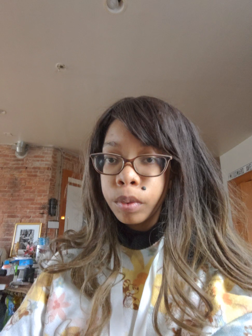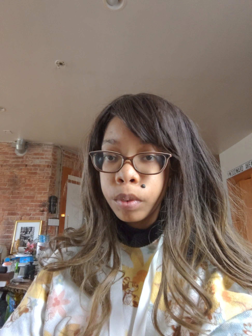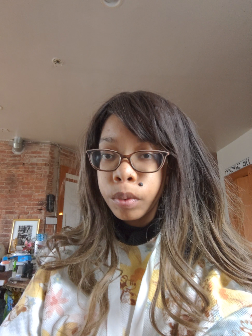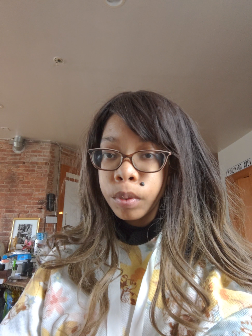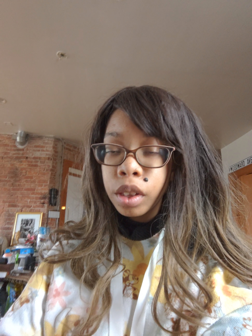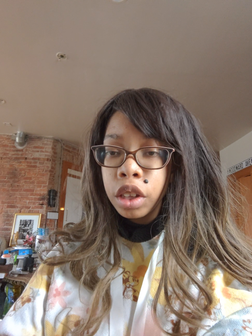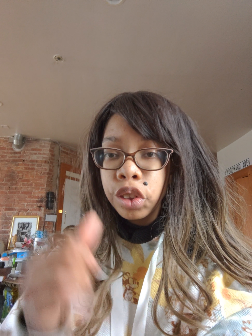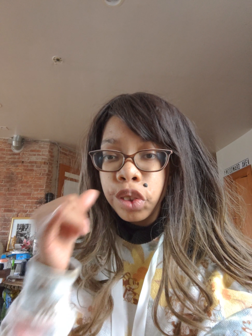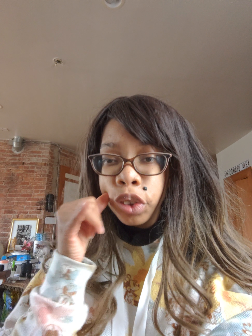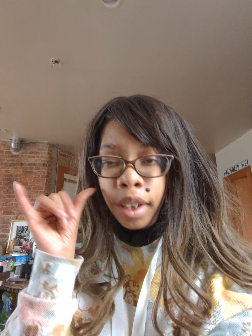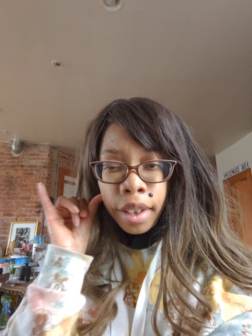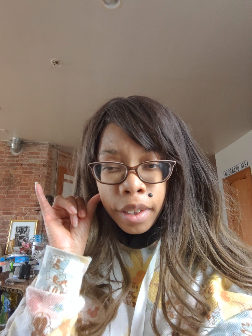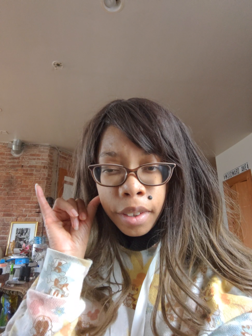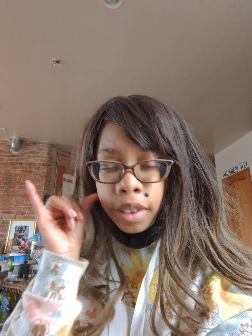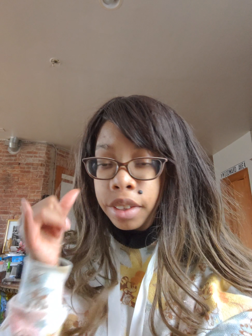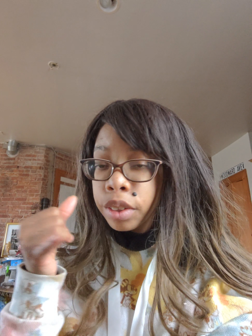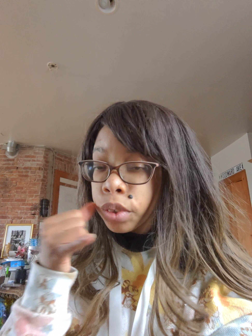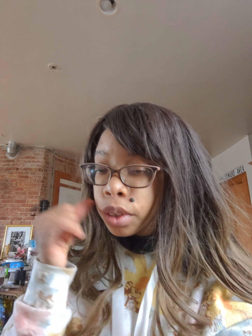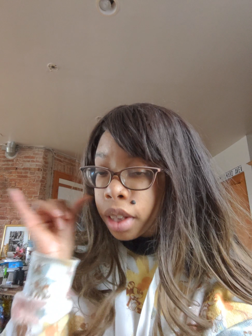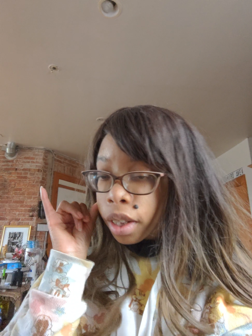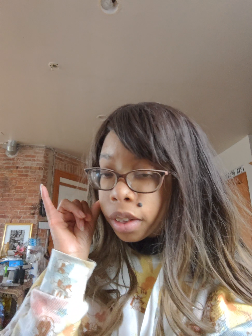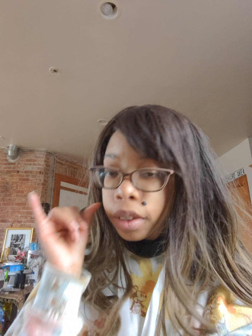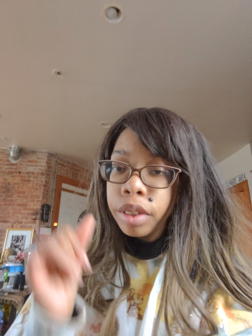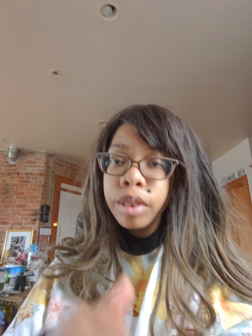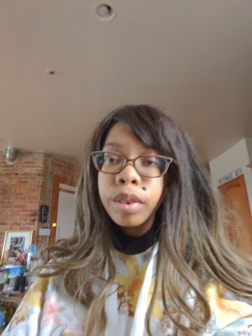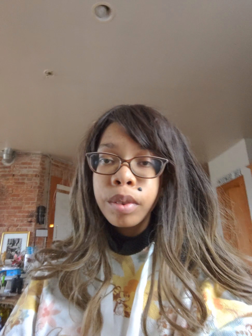yesterday